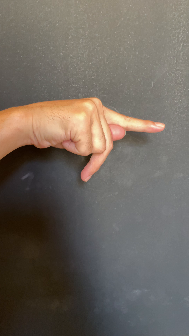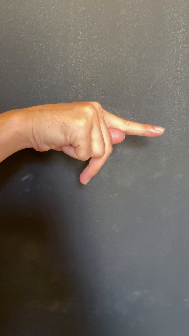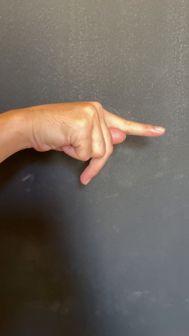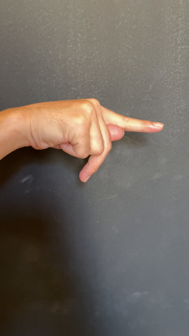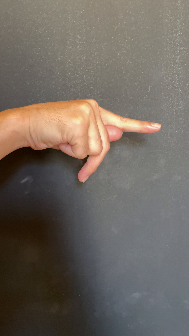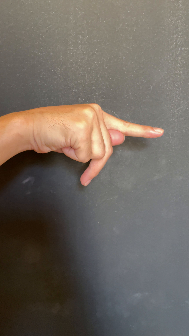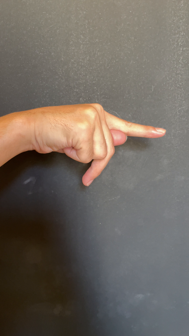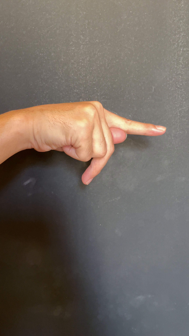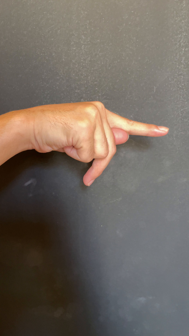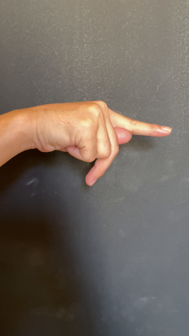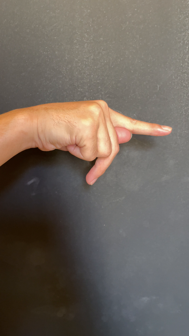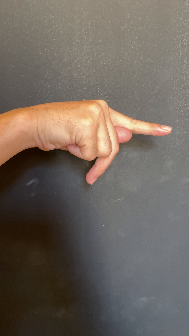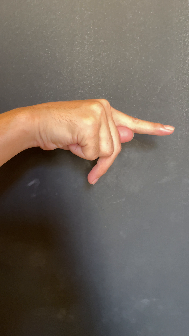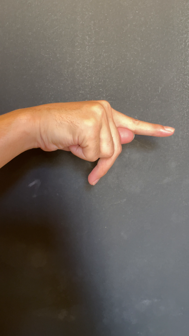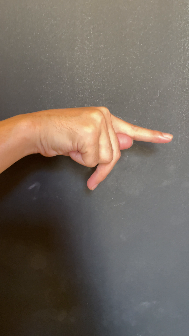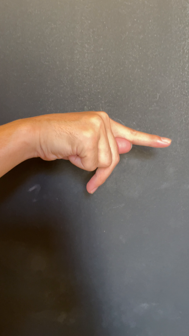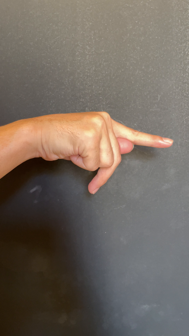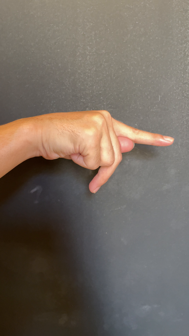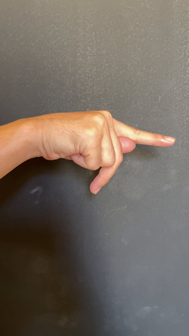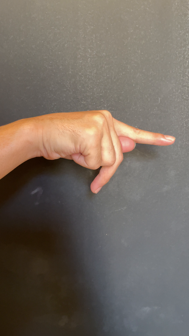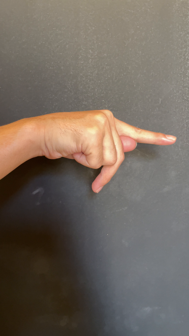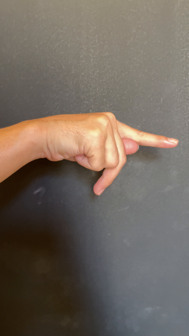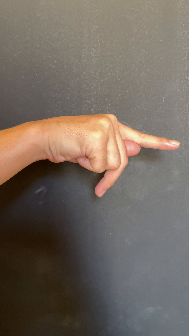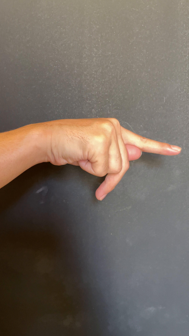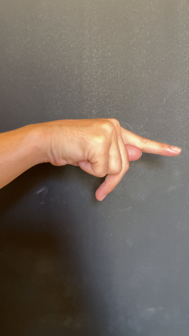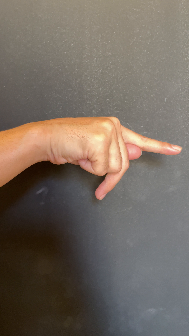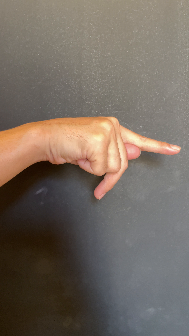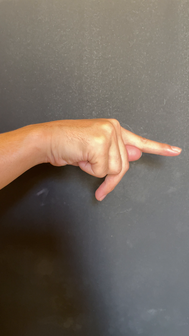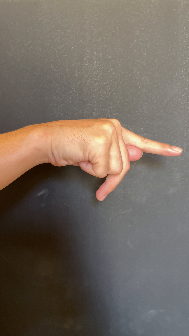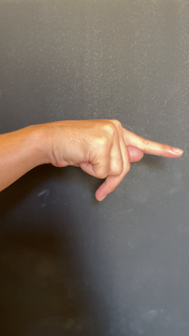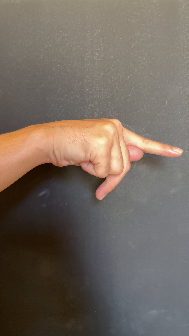ष